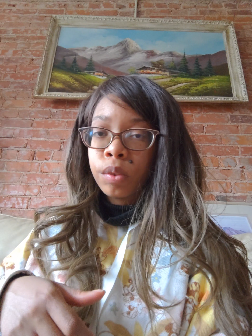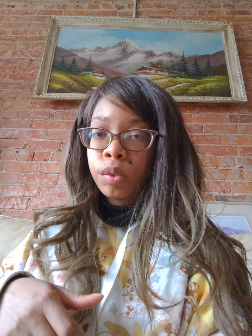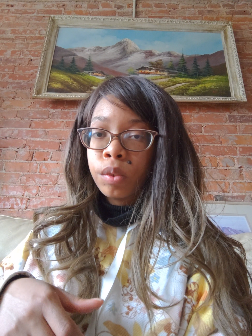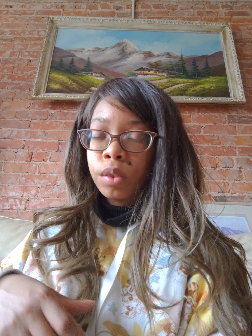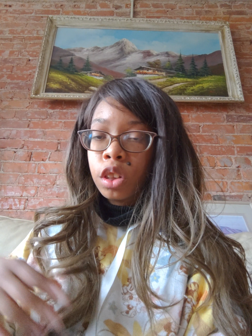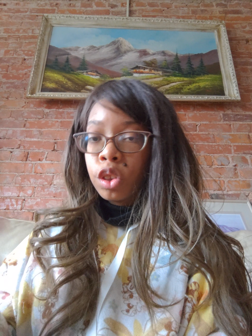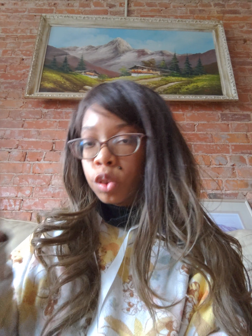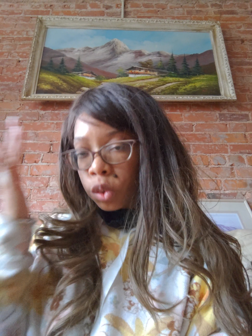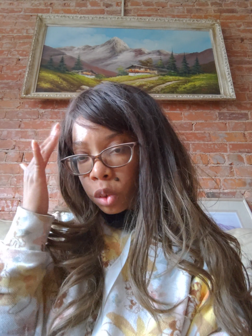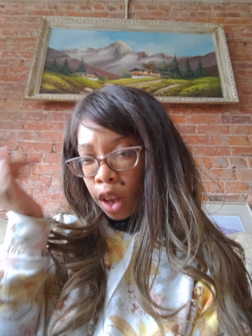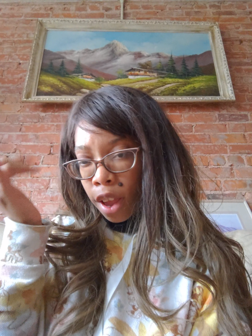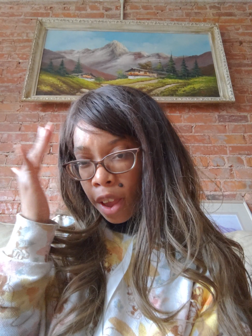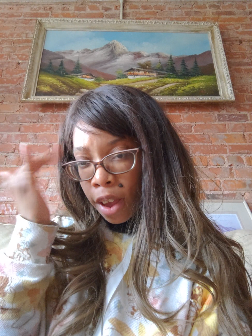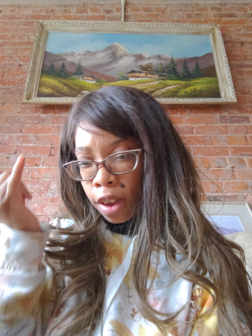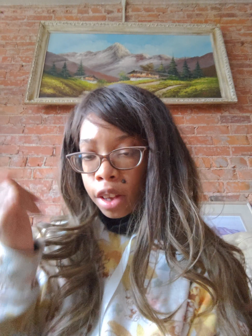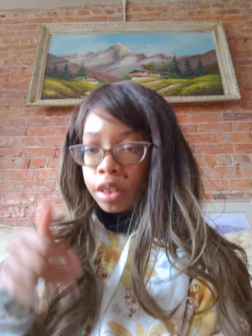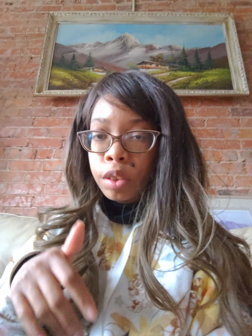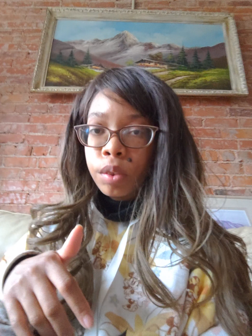why